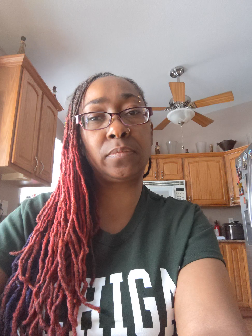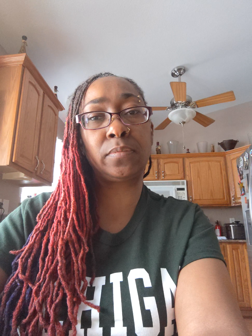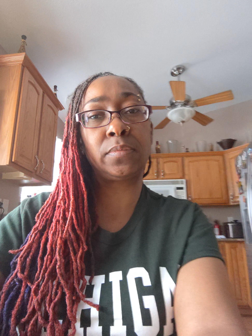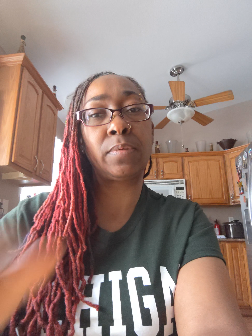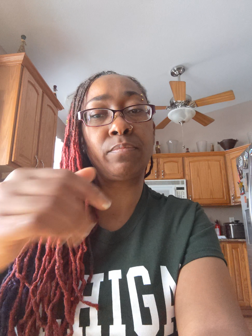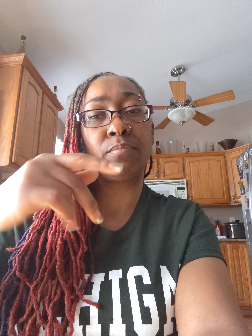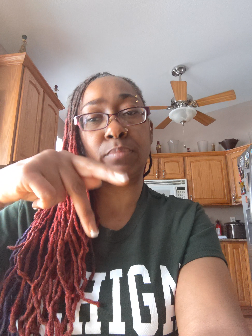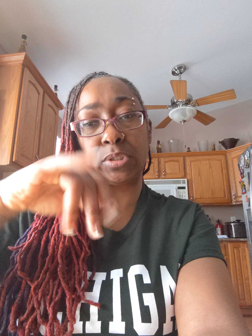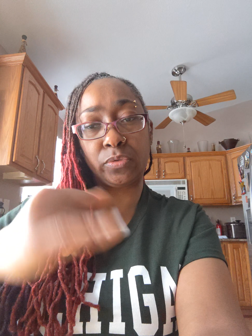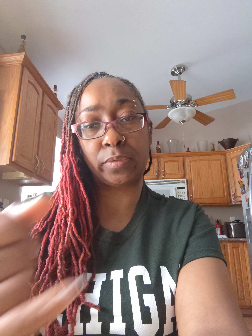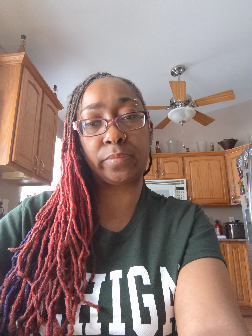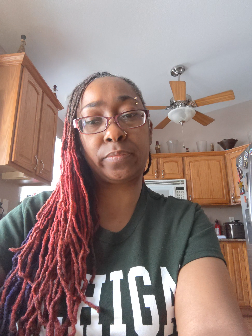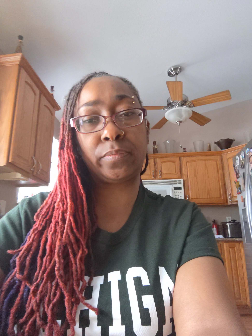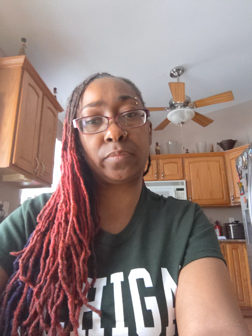pajamas